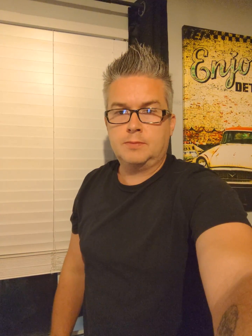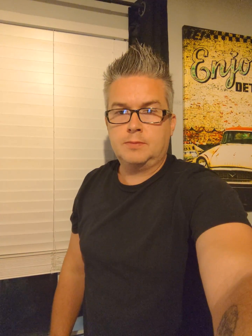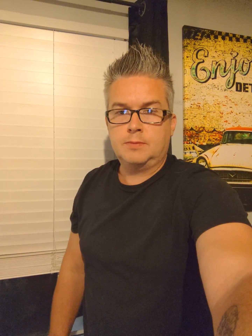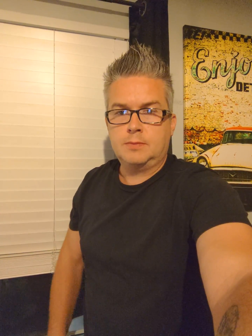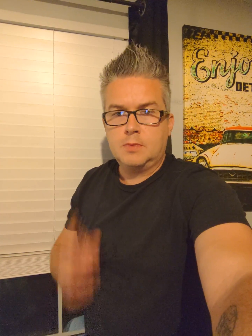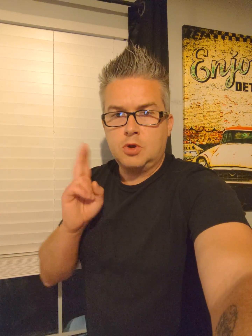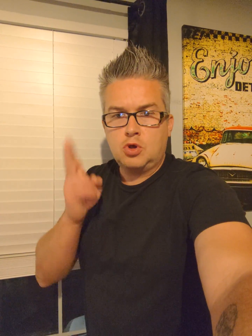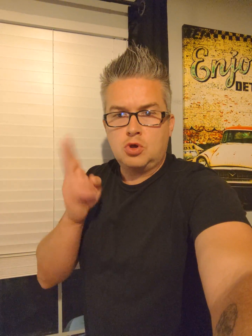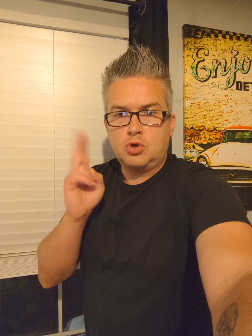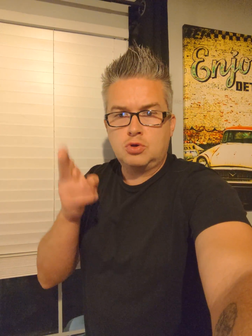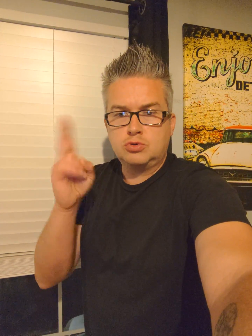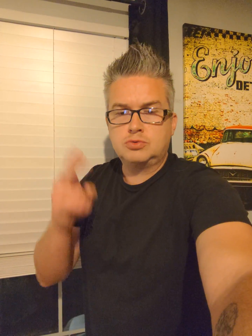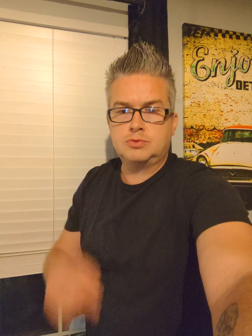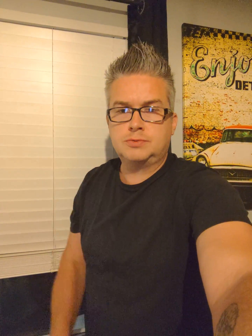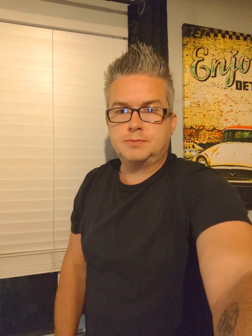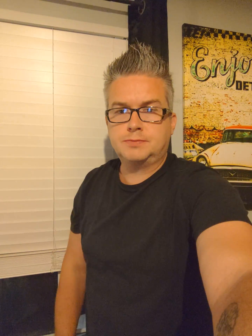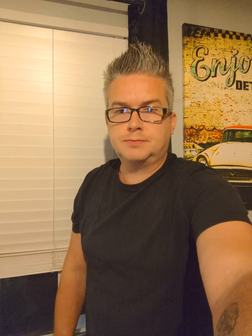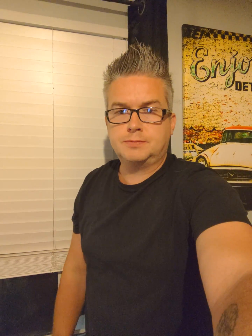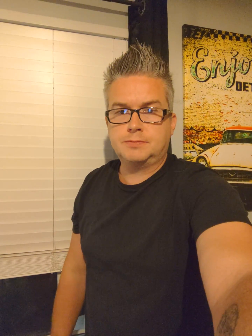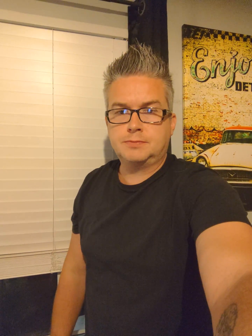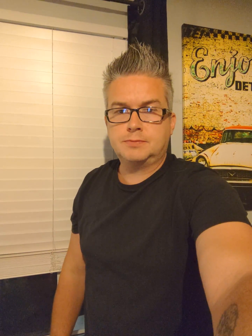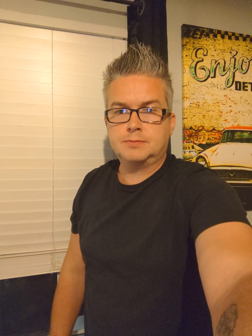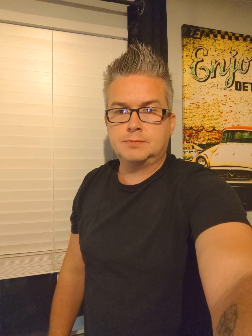hurry